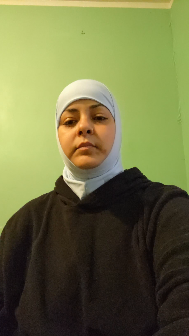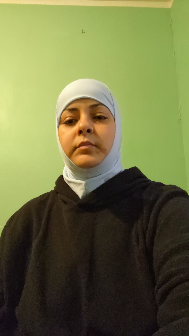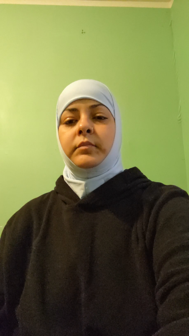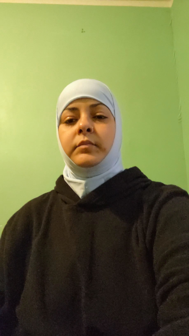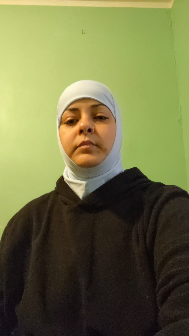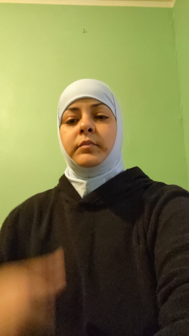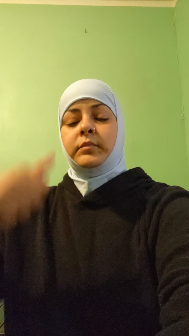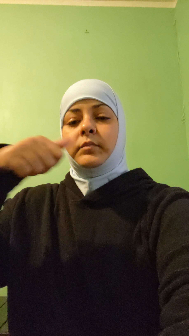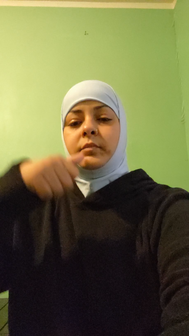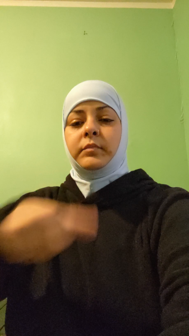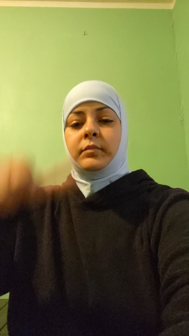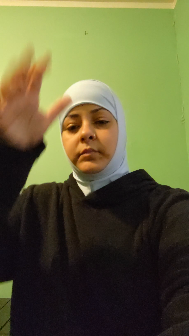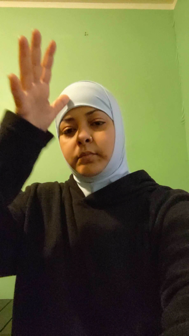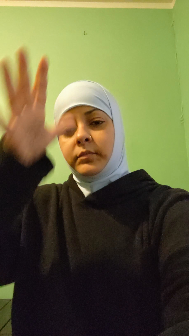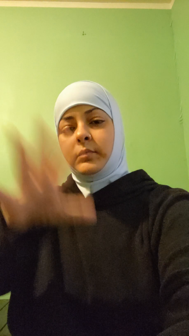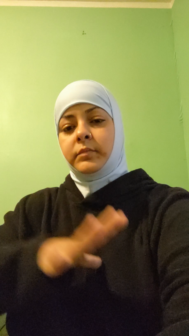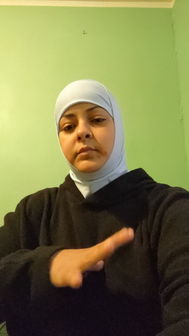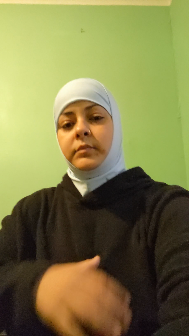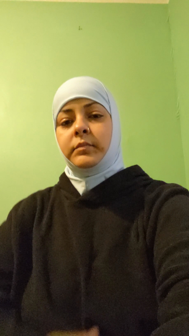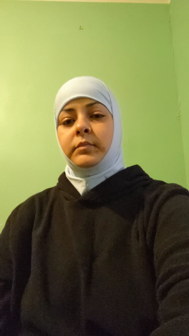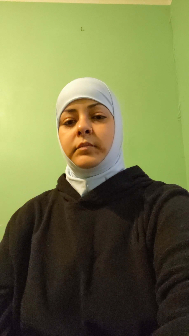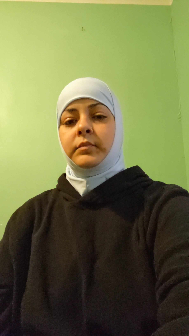mailman